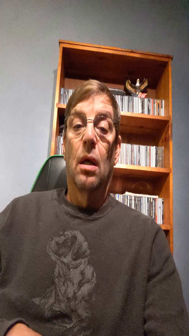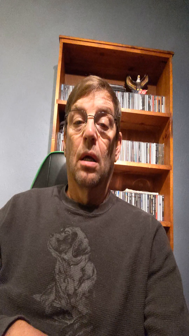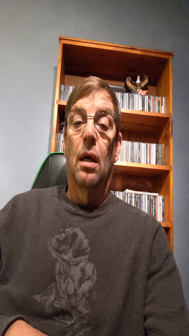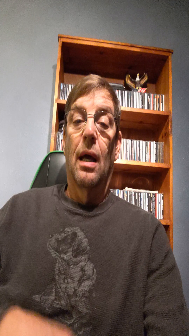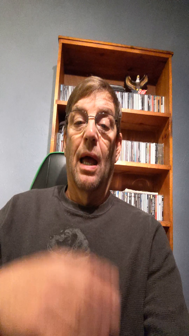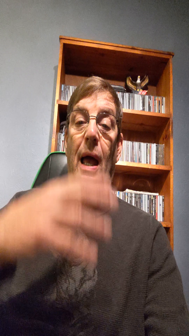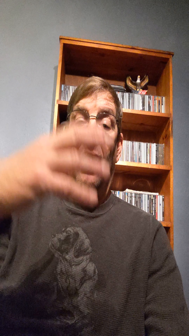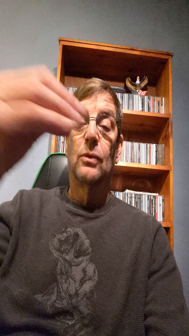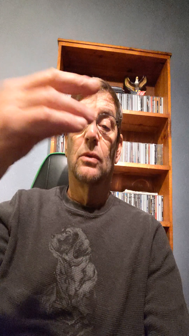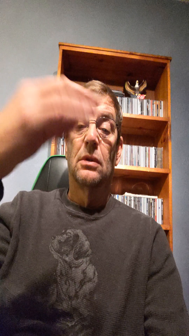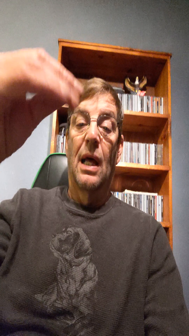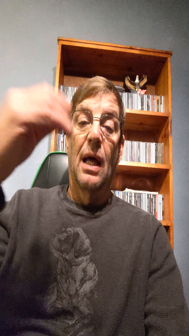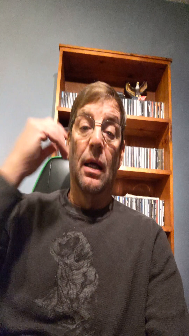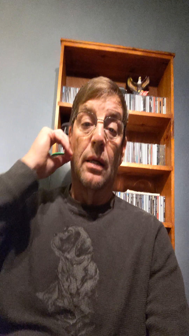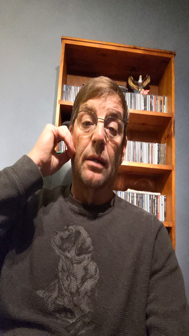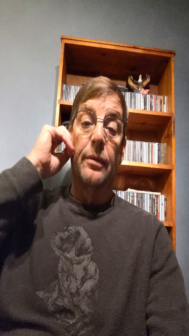outside